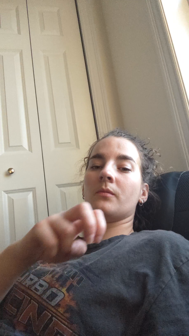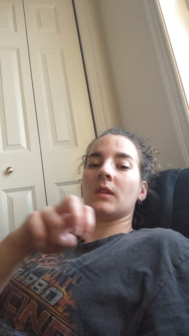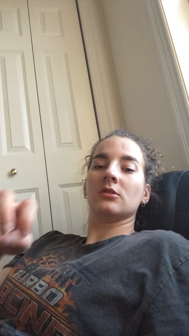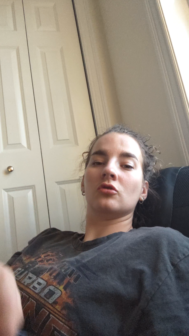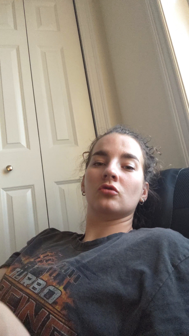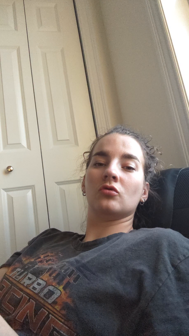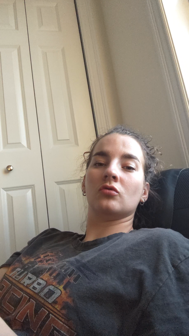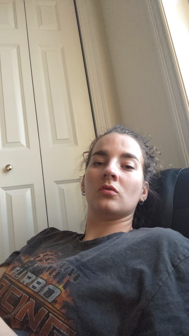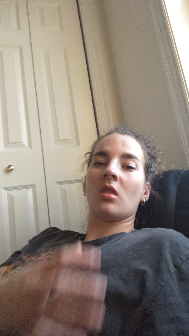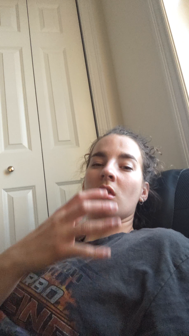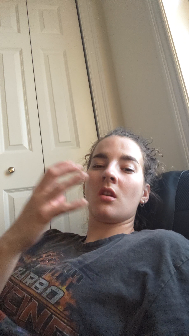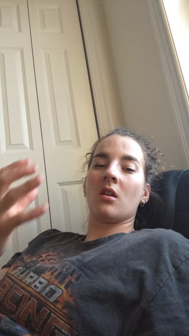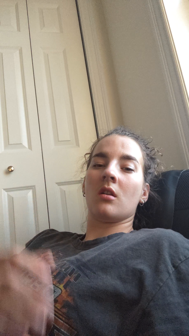a lot